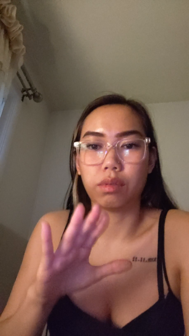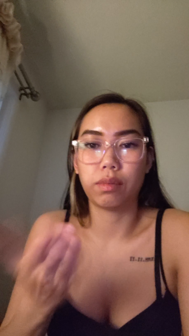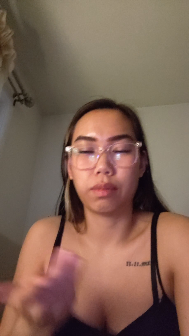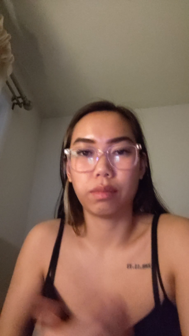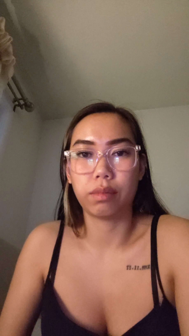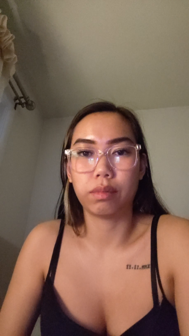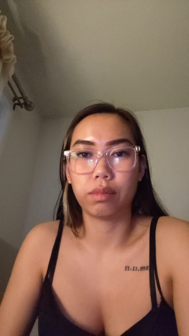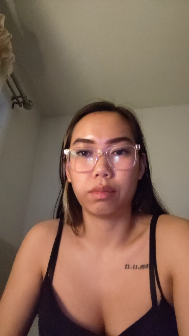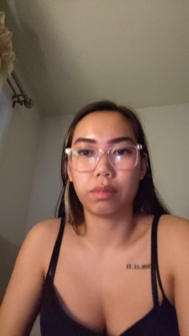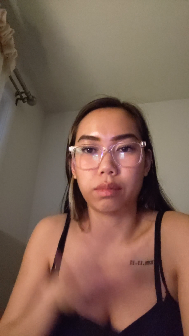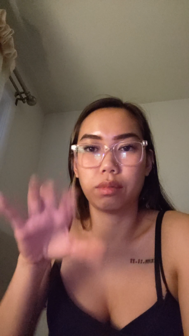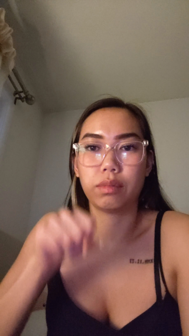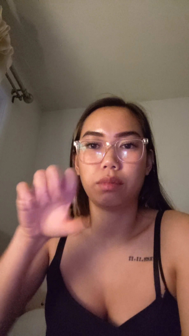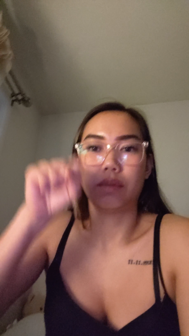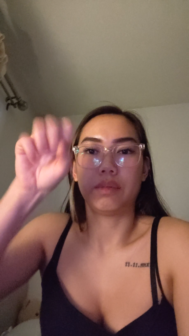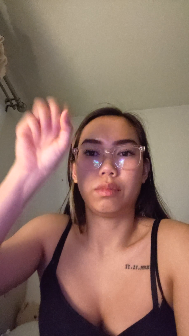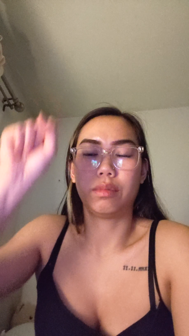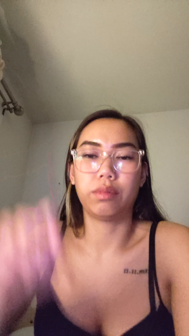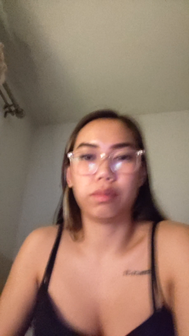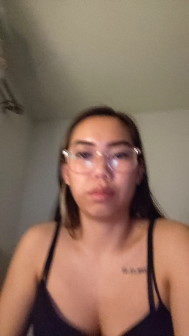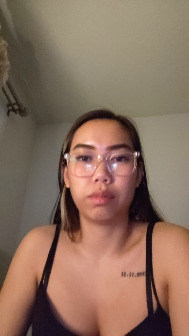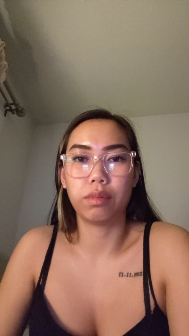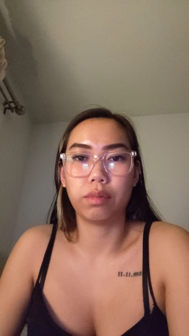climb